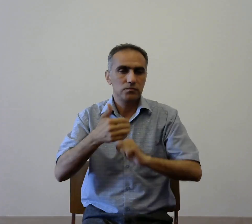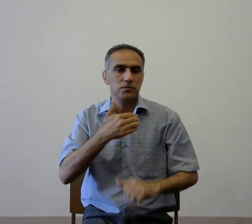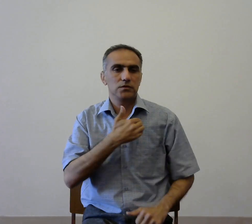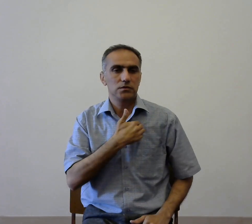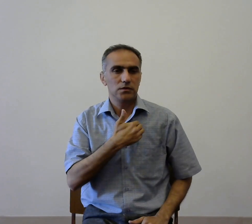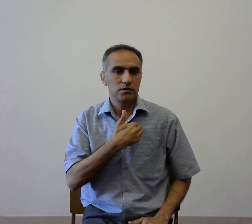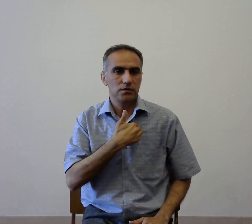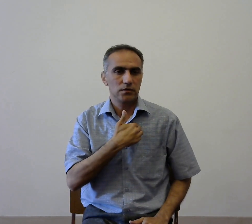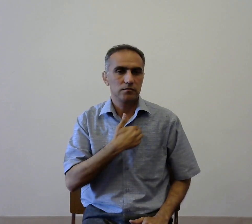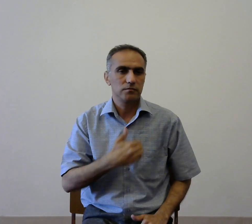istəyirəm